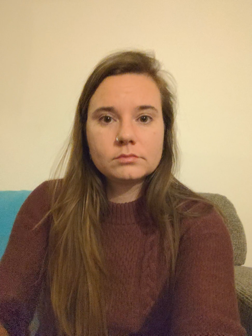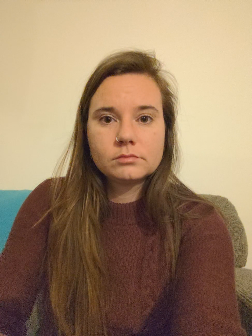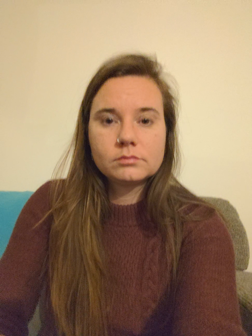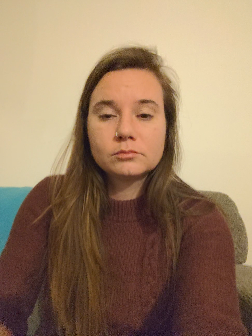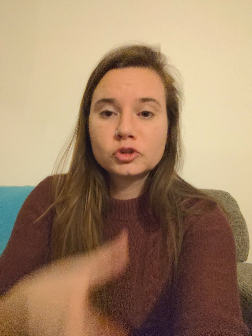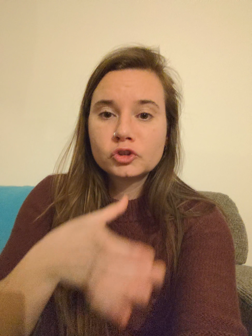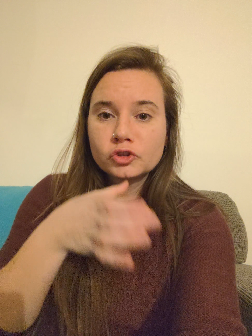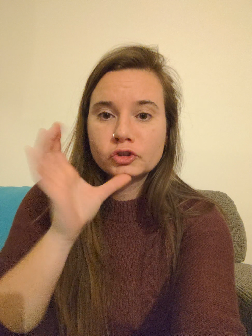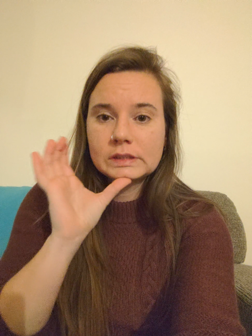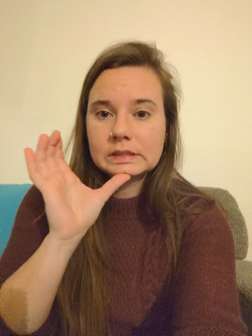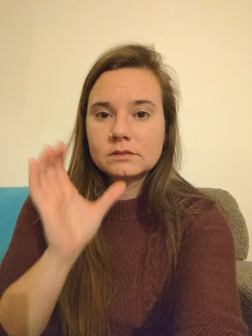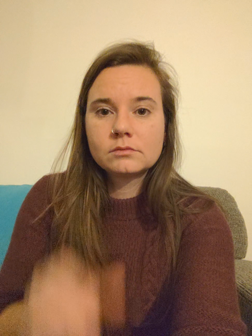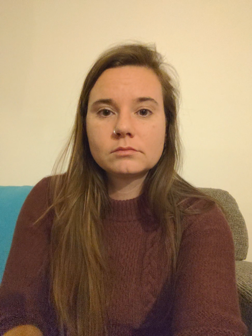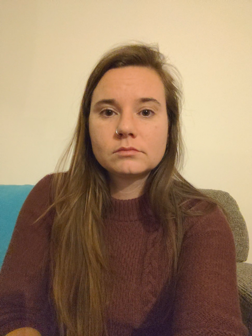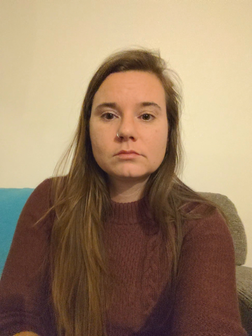drink